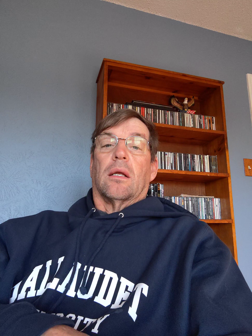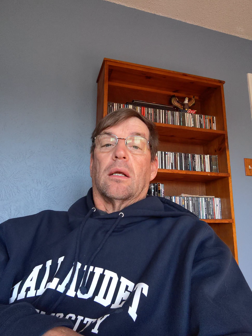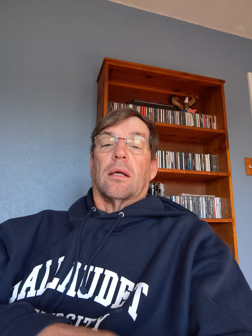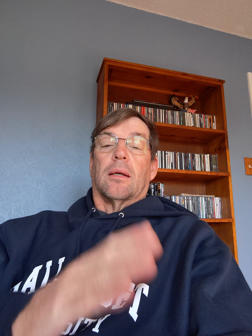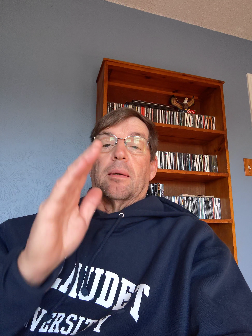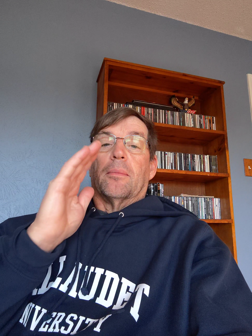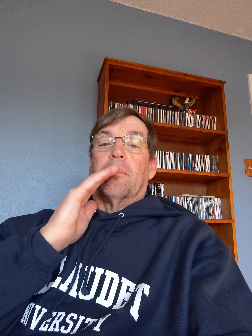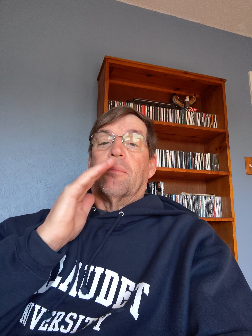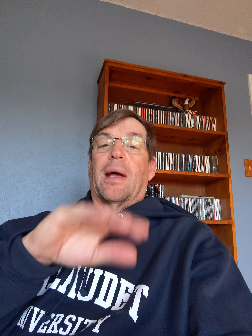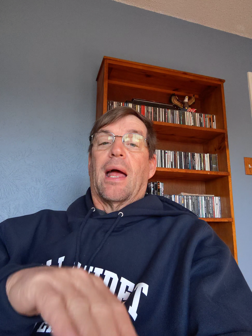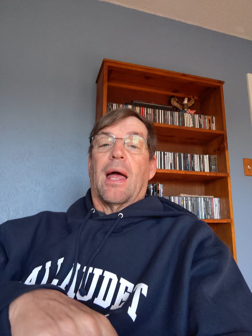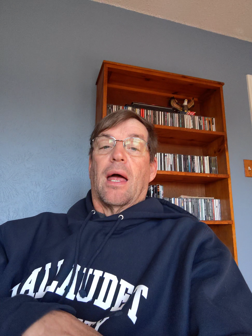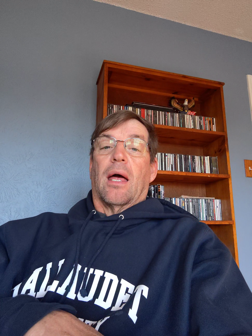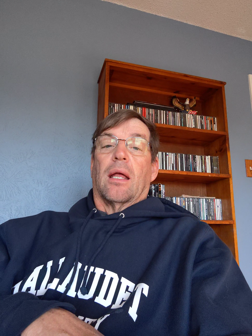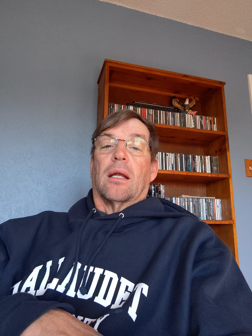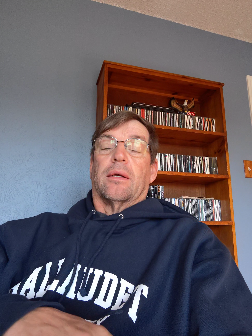bad